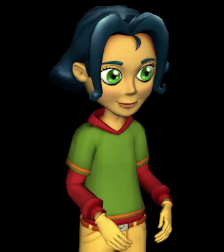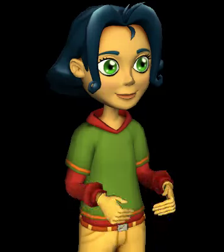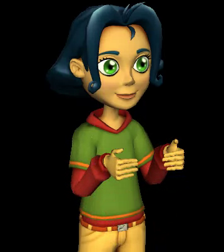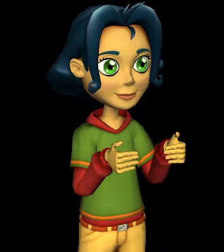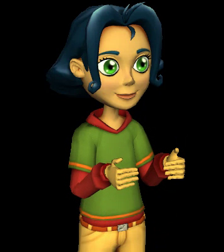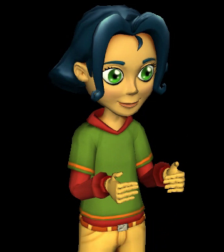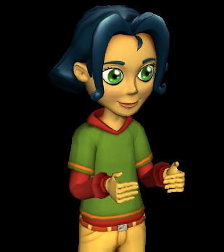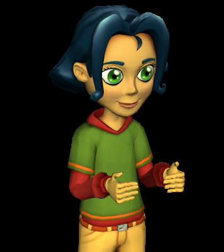توقف